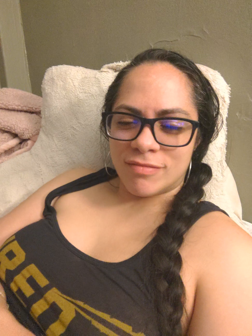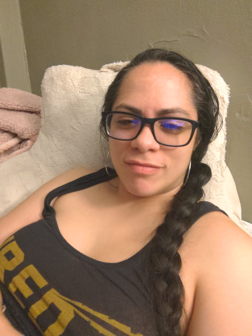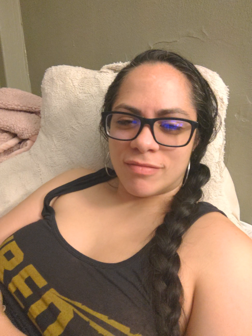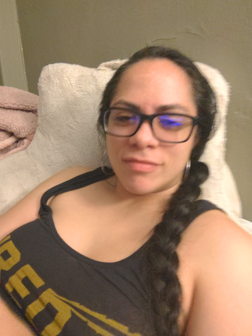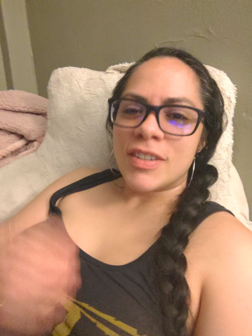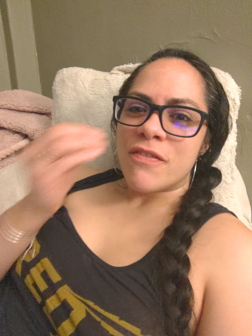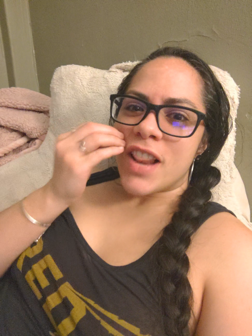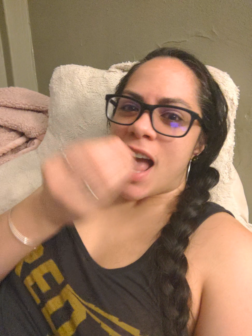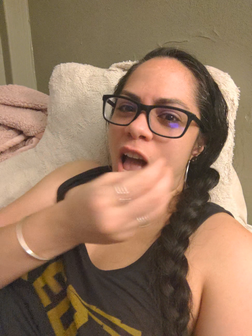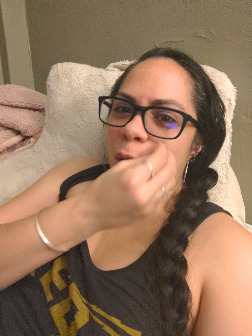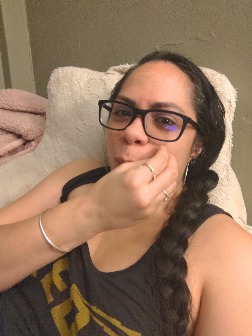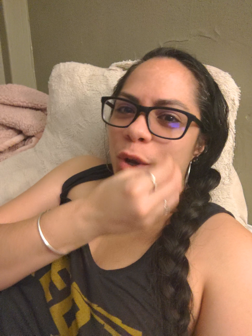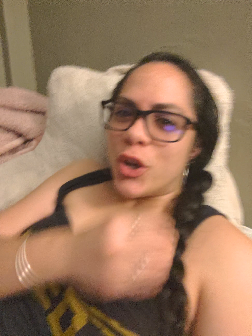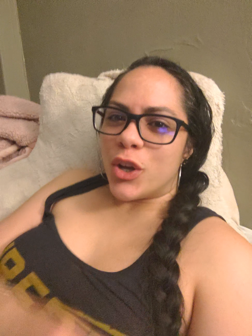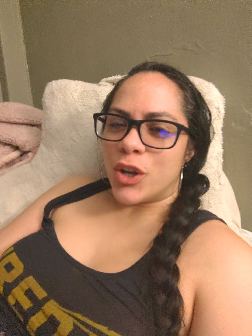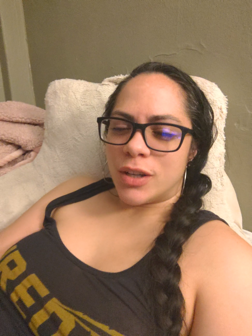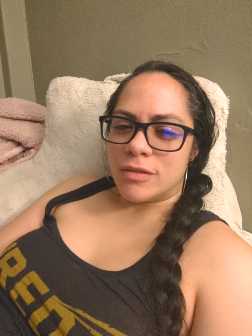flower